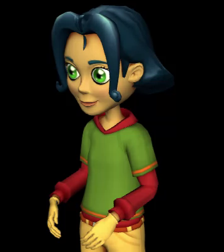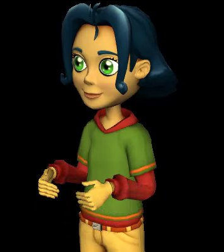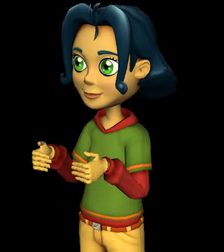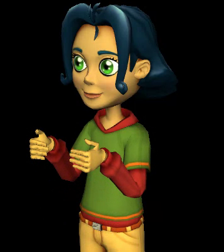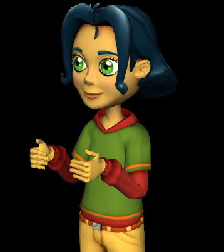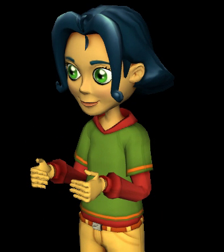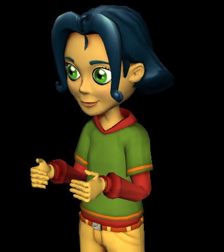توقف